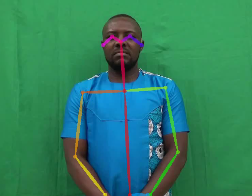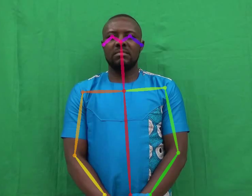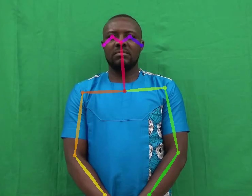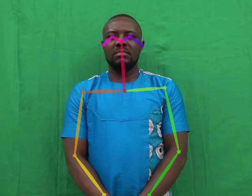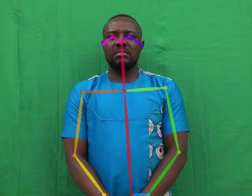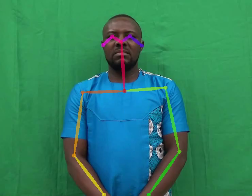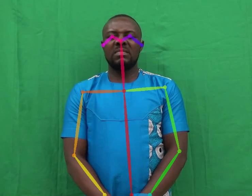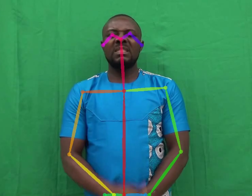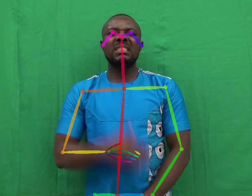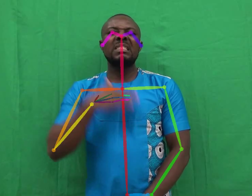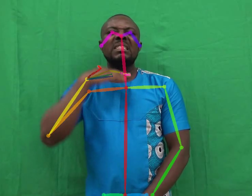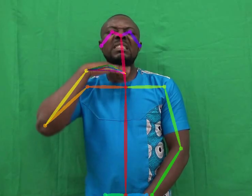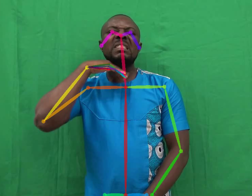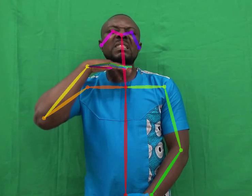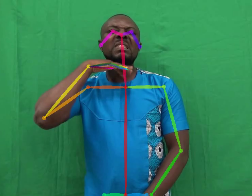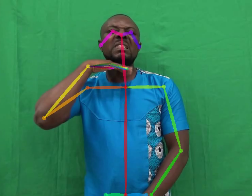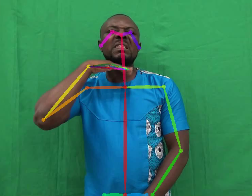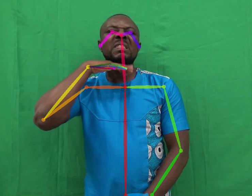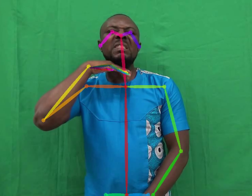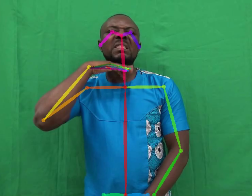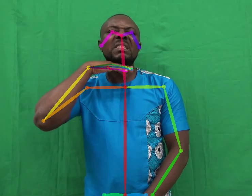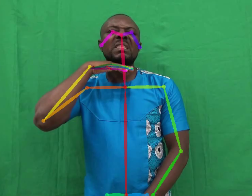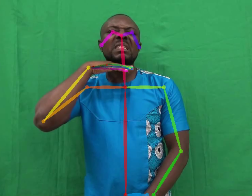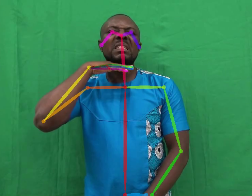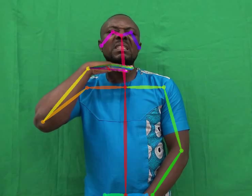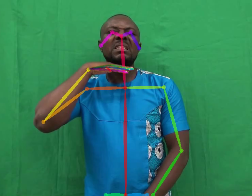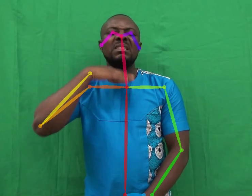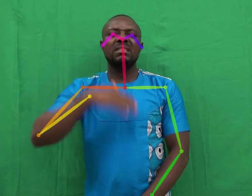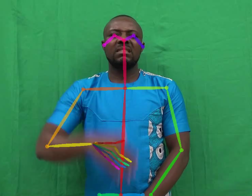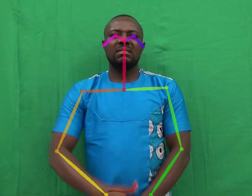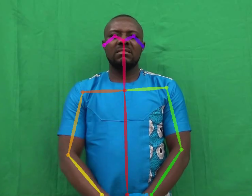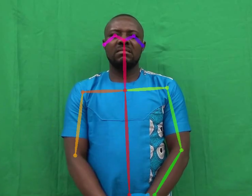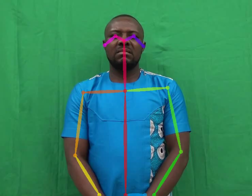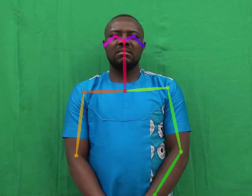dirty